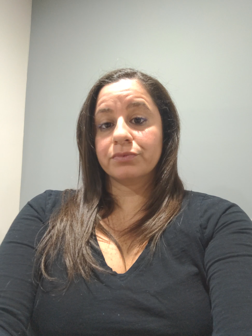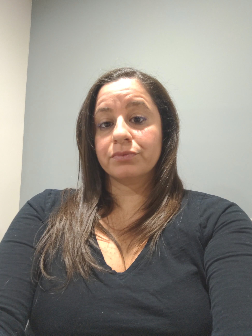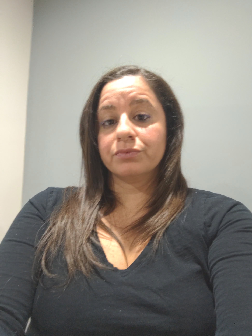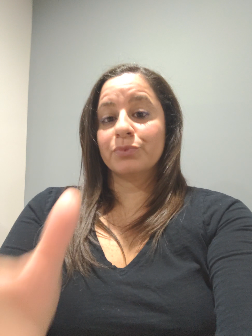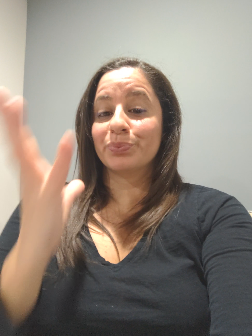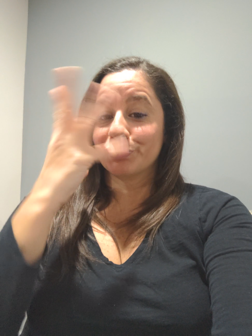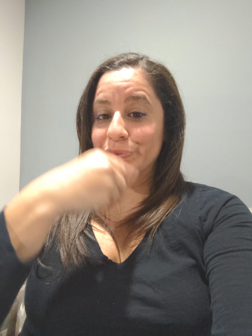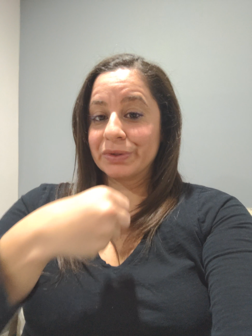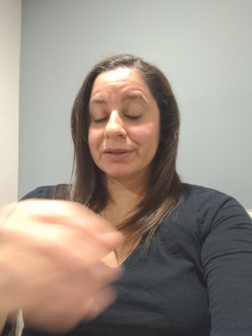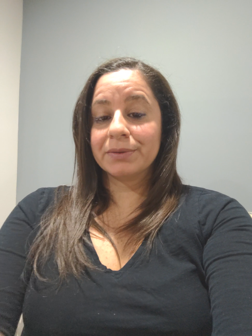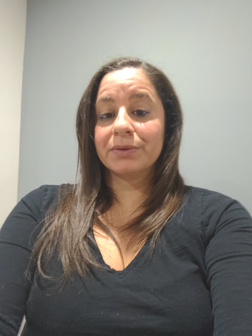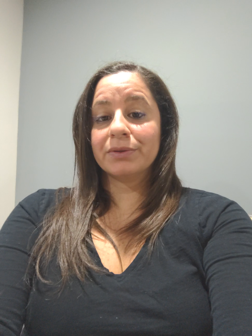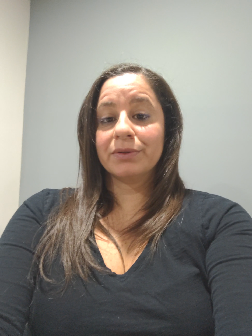pretty